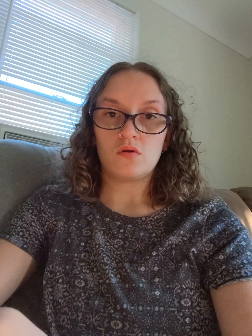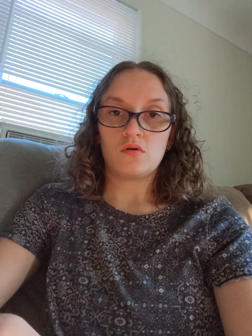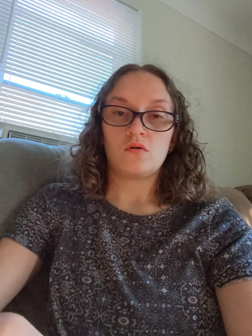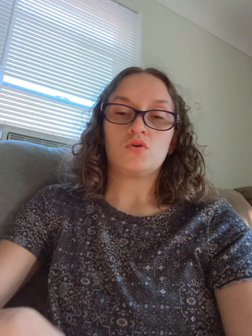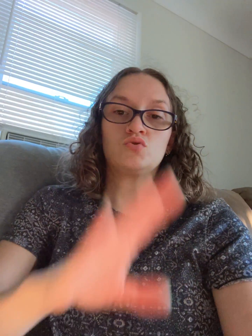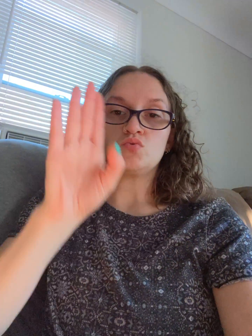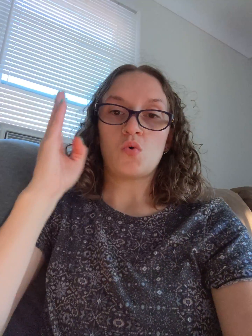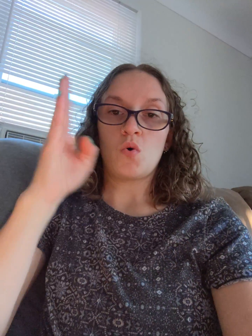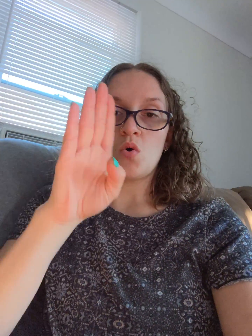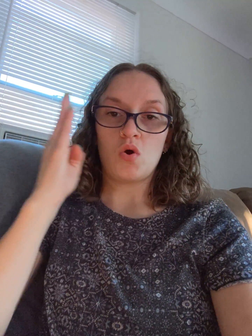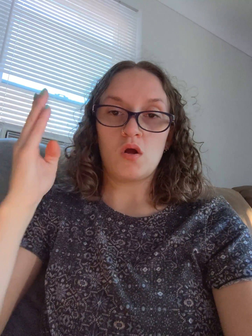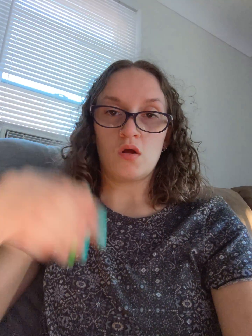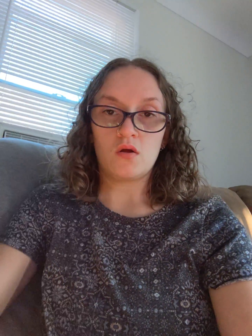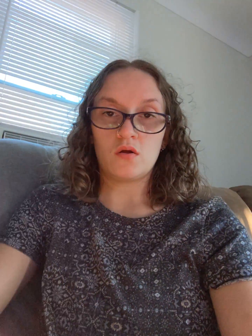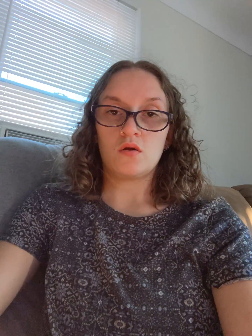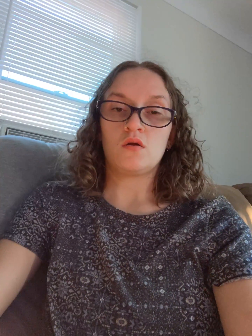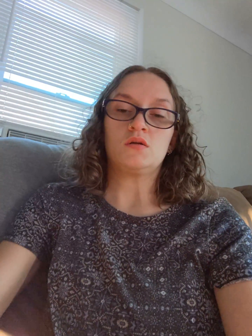door